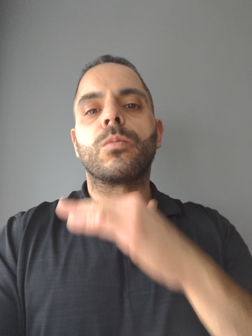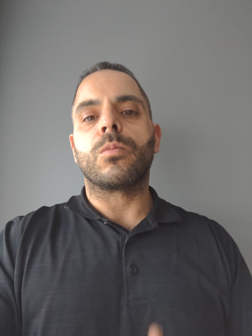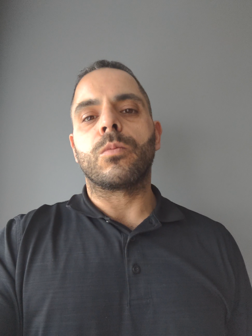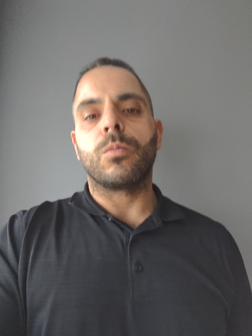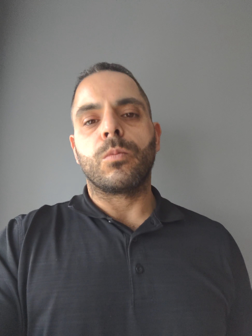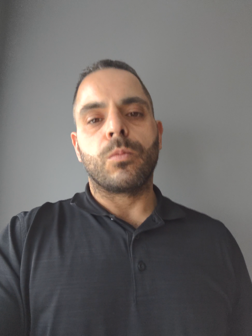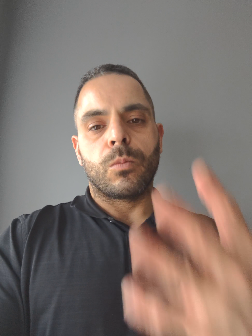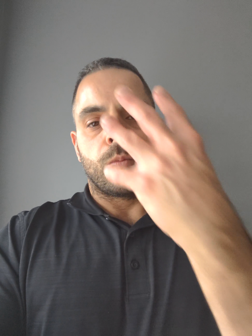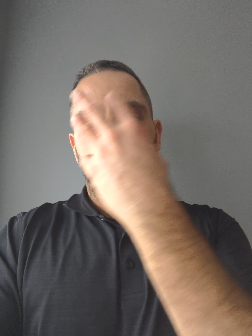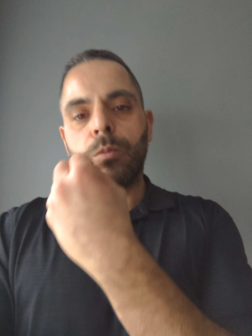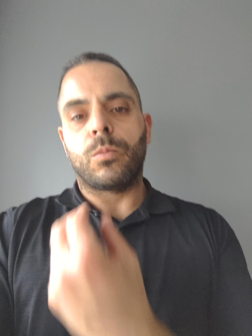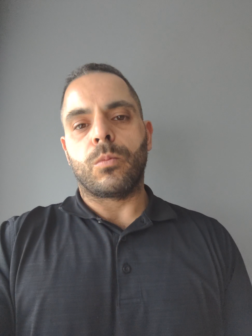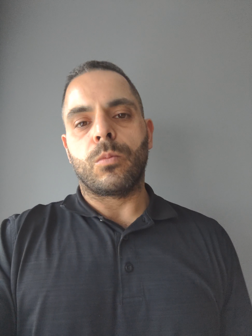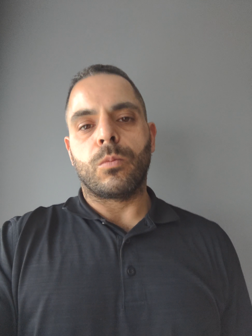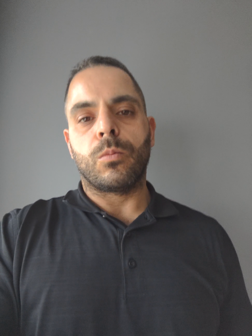pretty